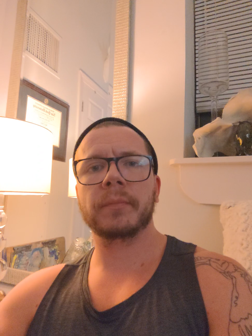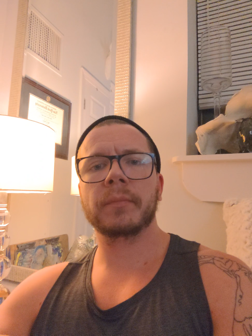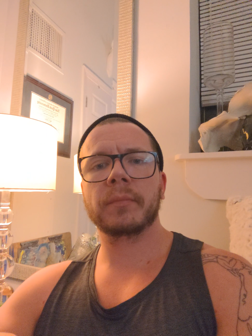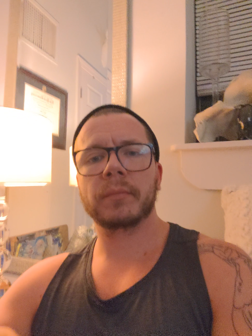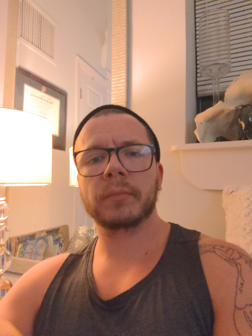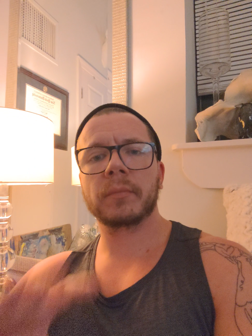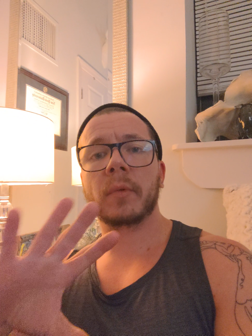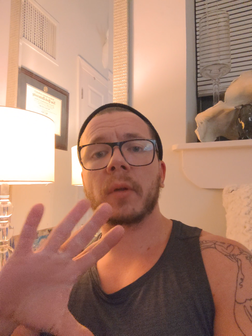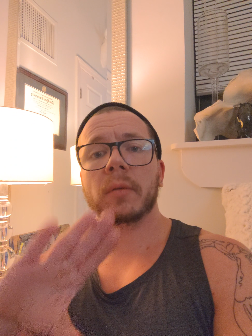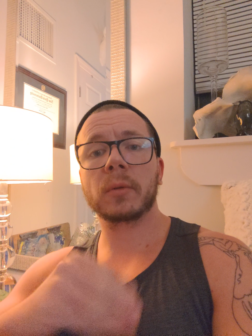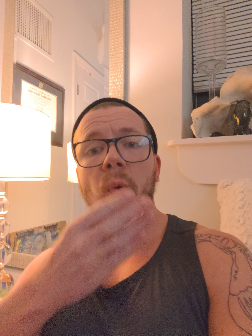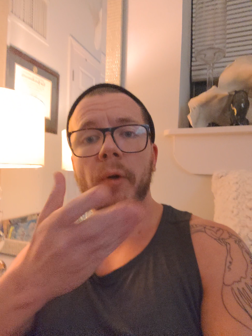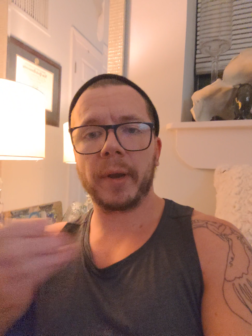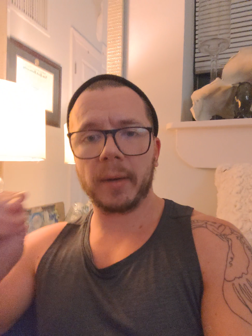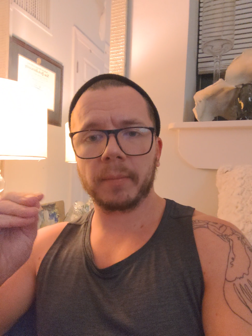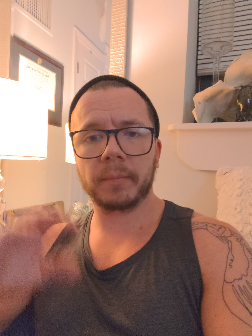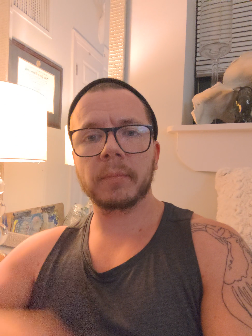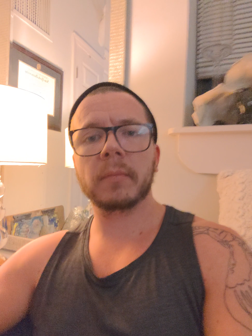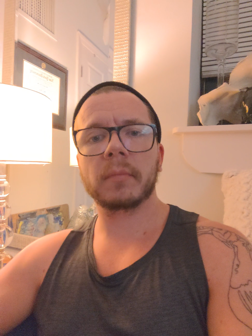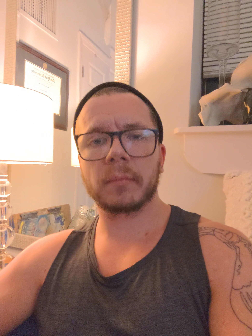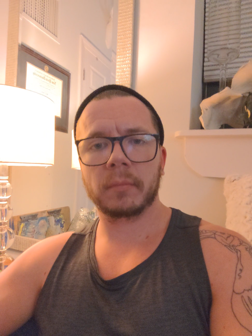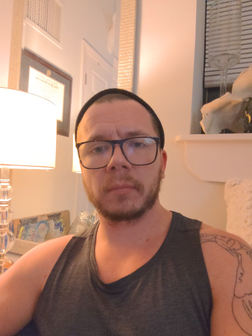story